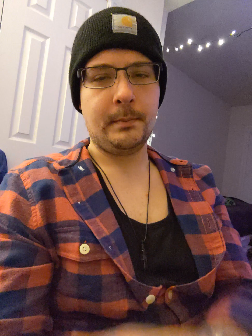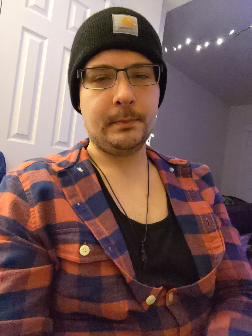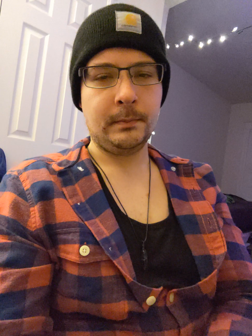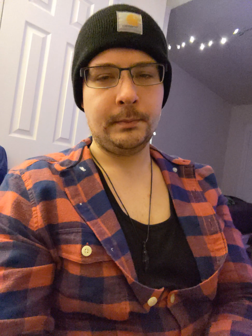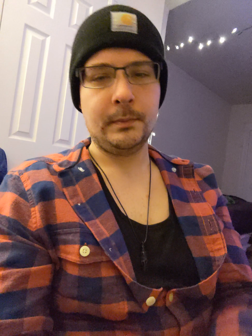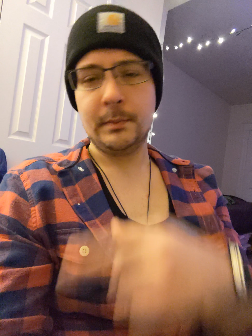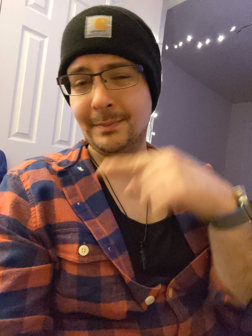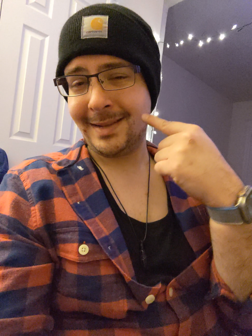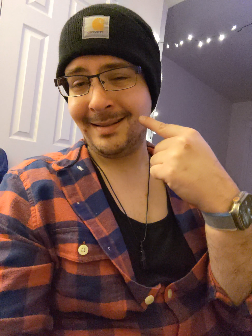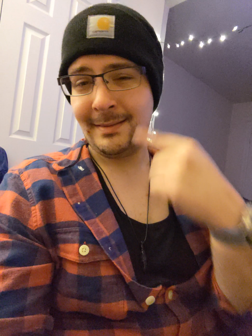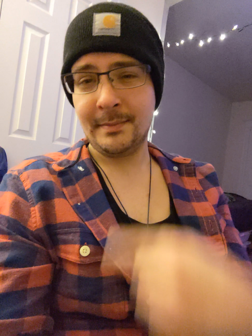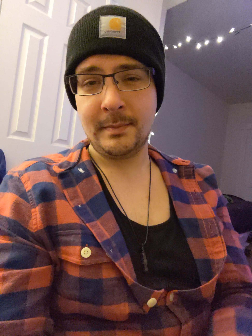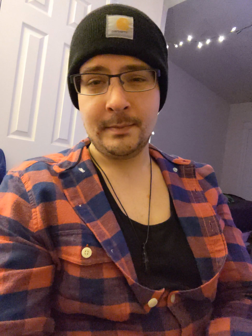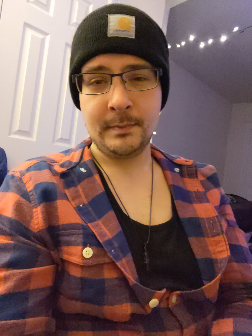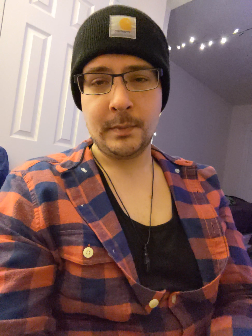smile